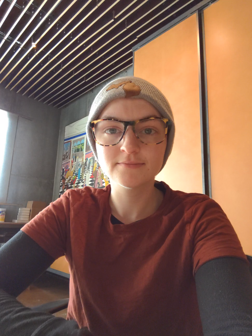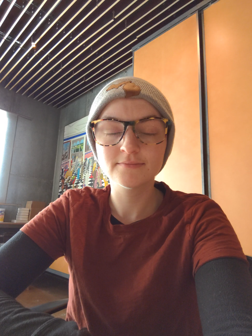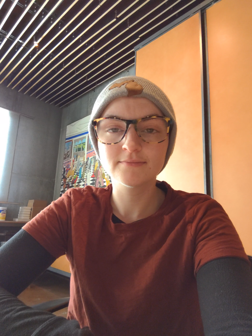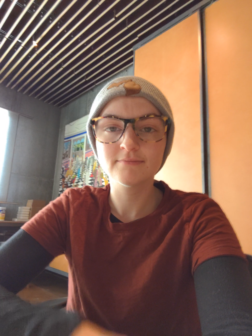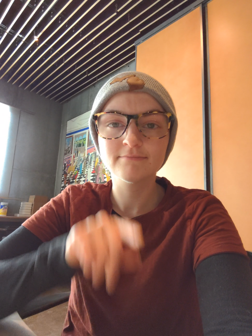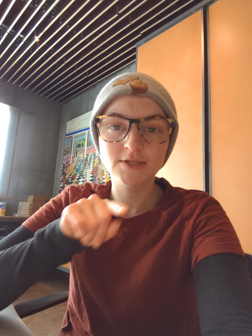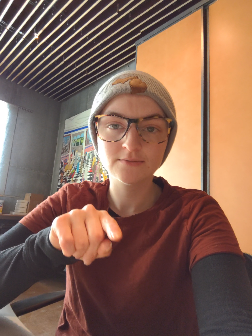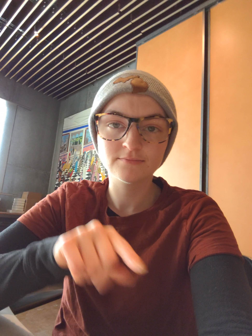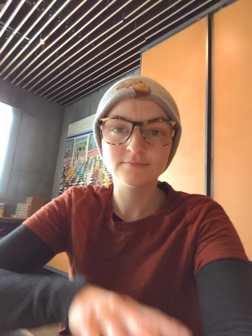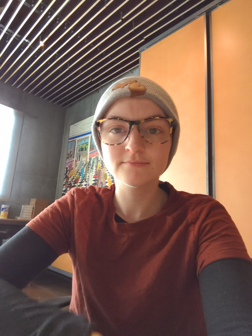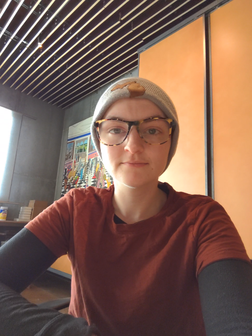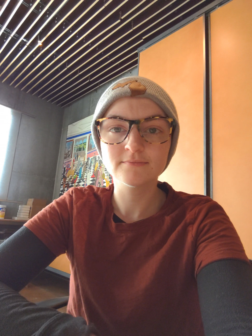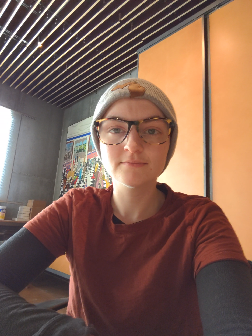there